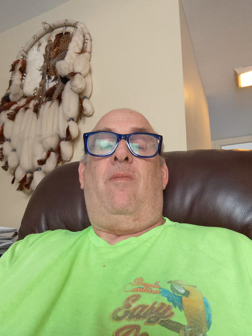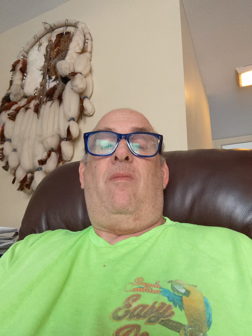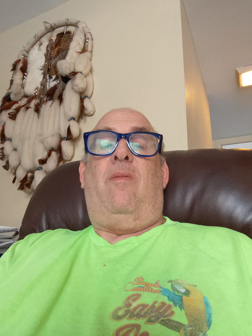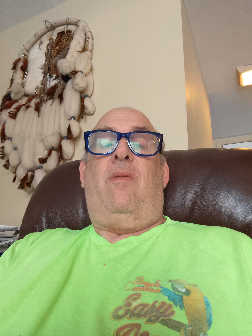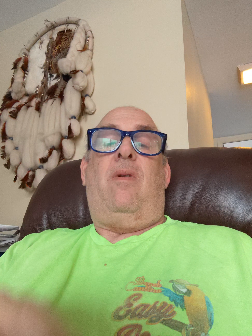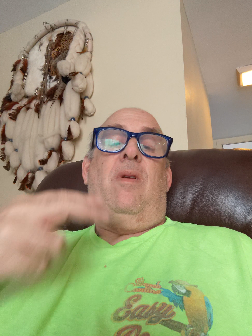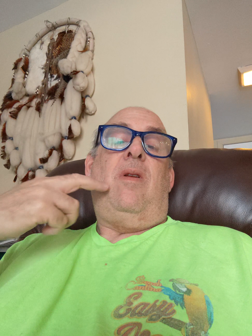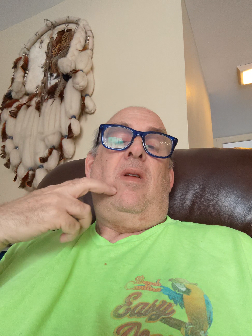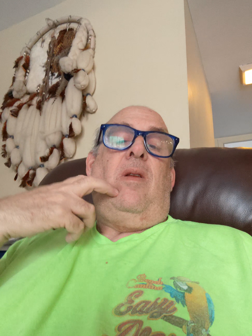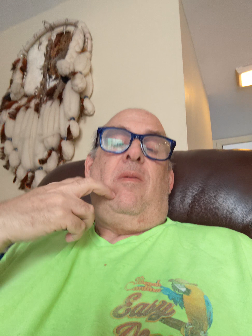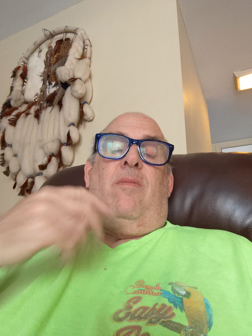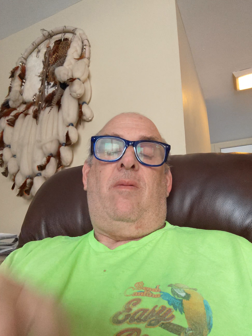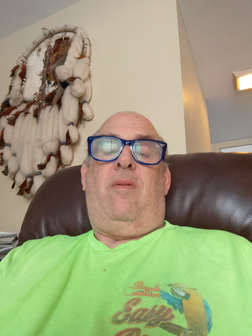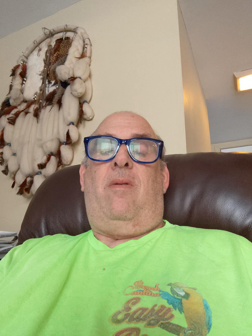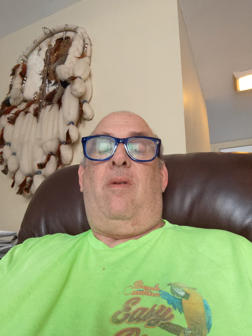gum